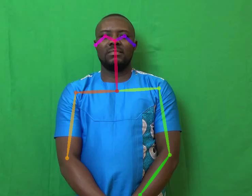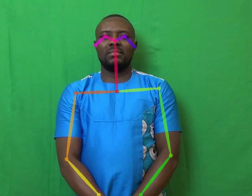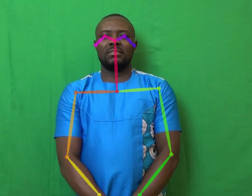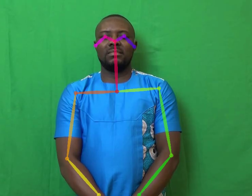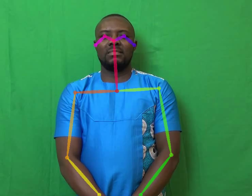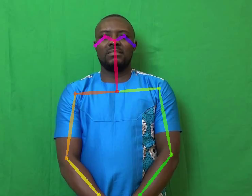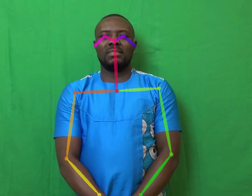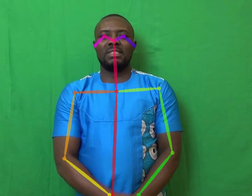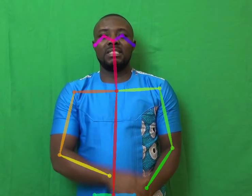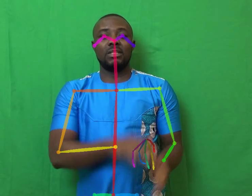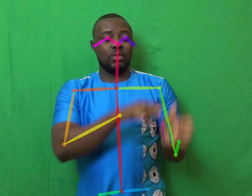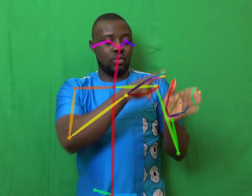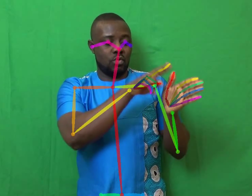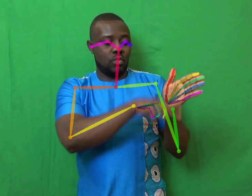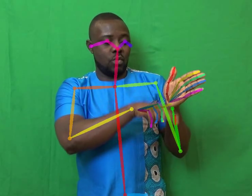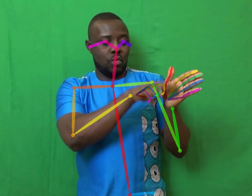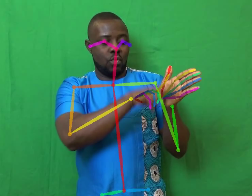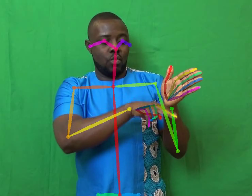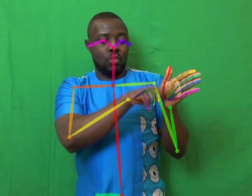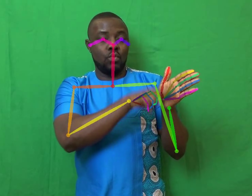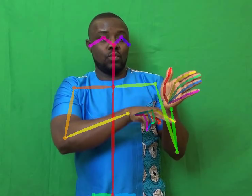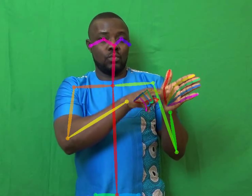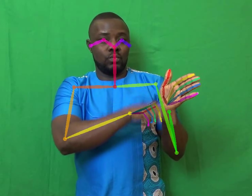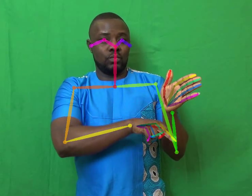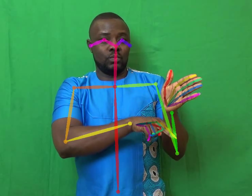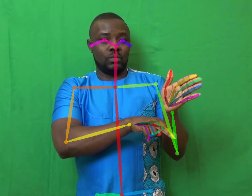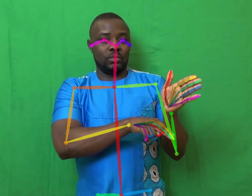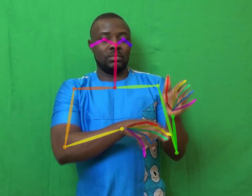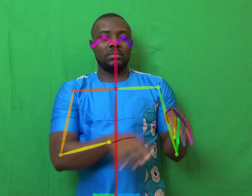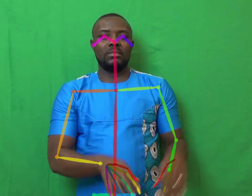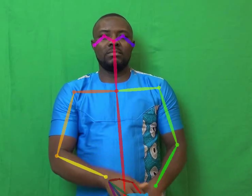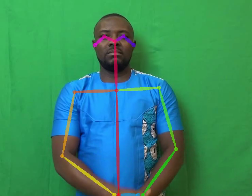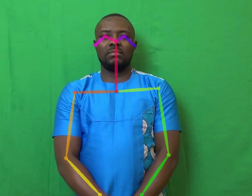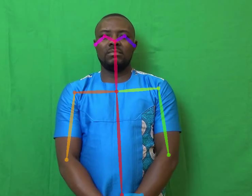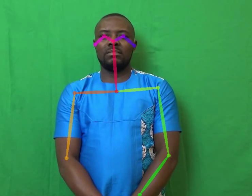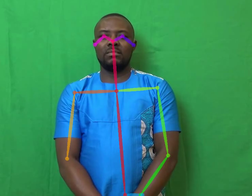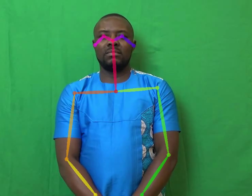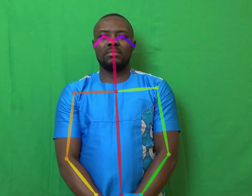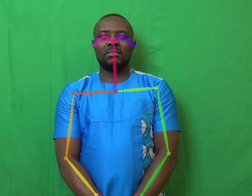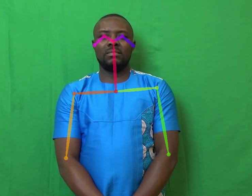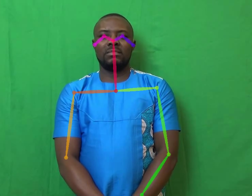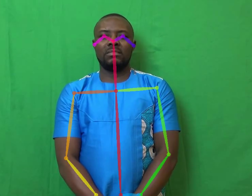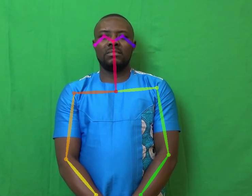note